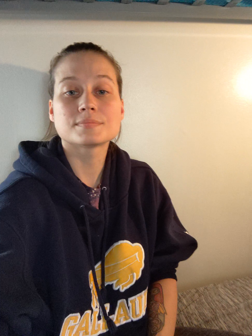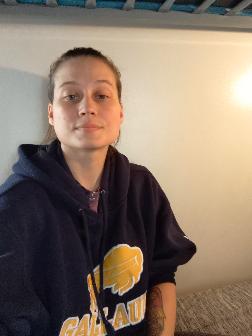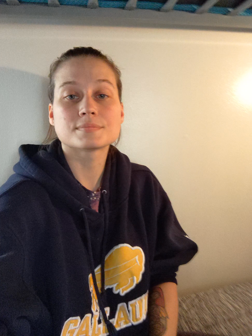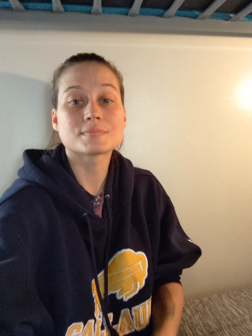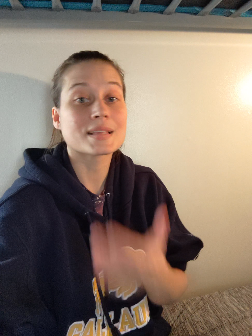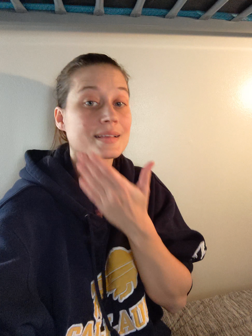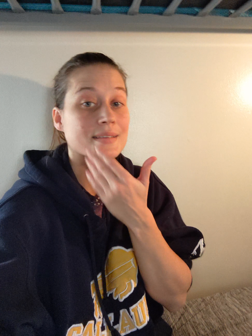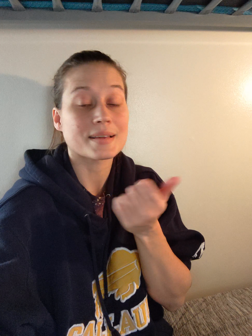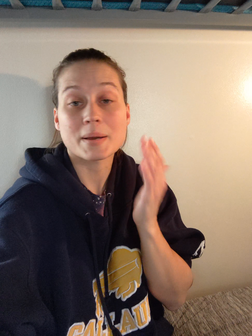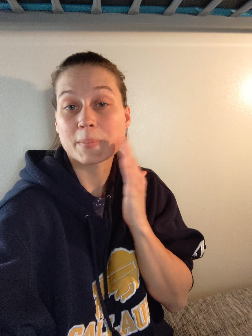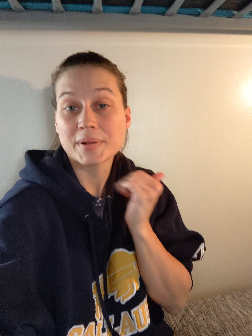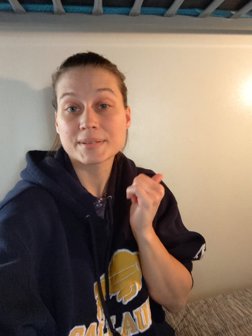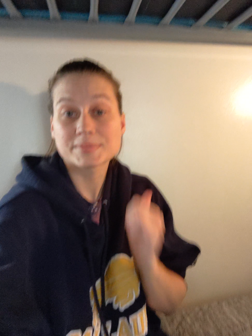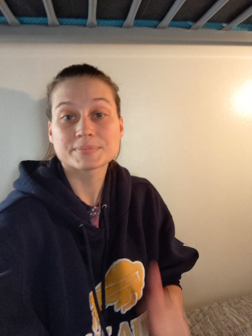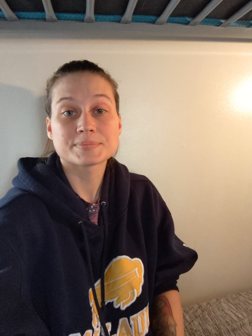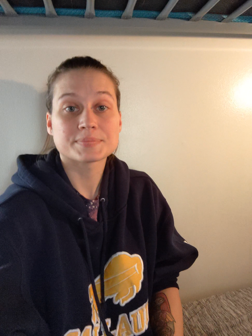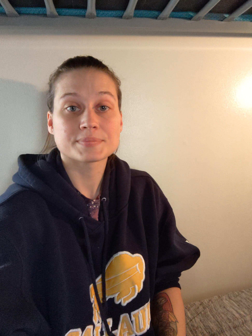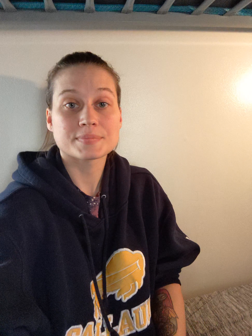napkin